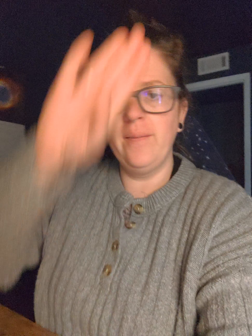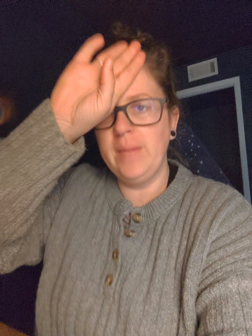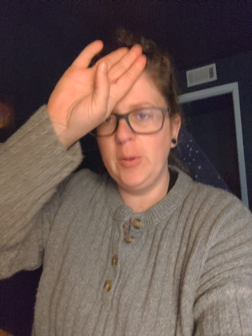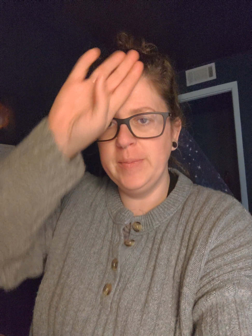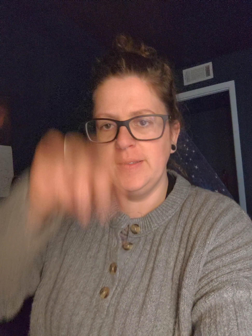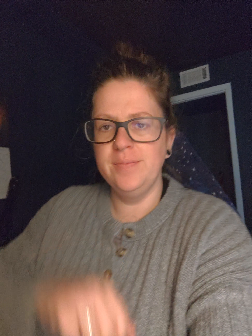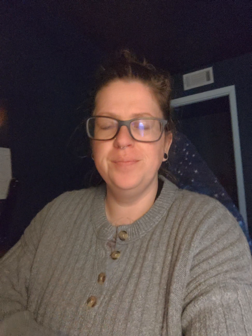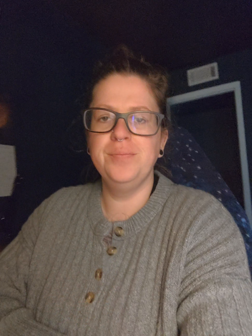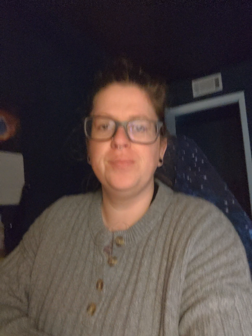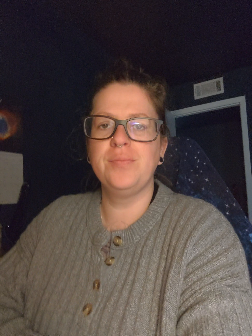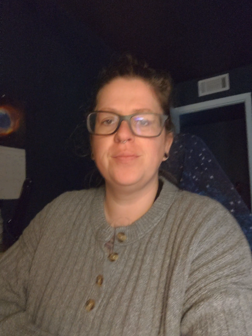fireman